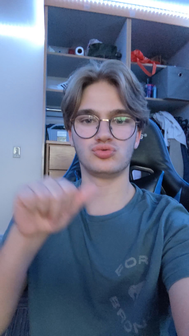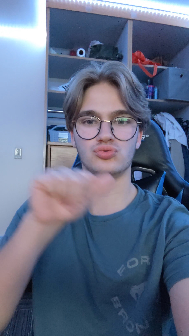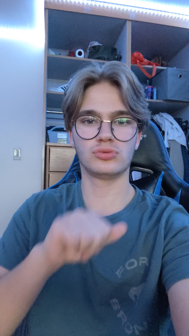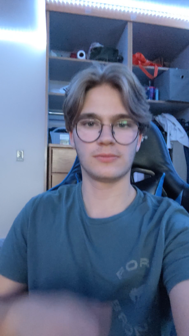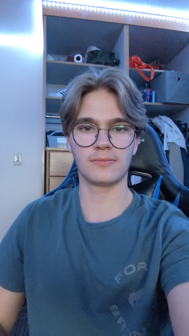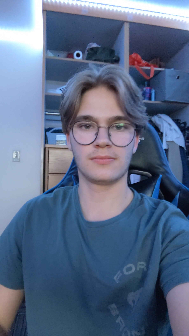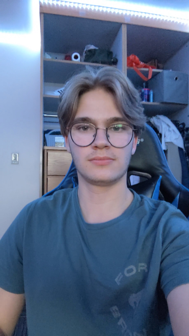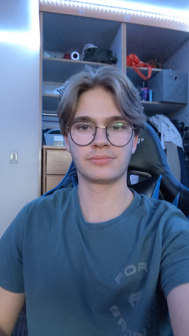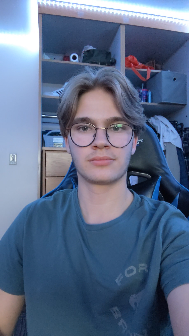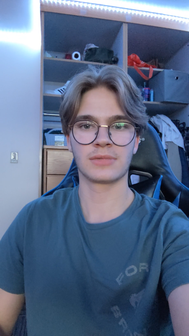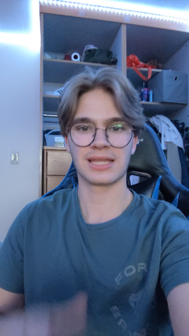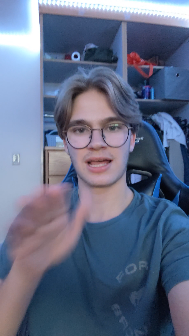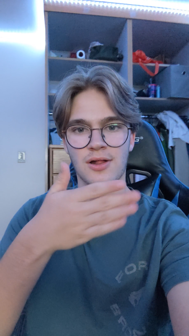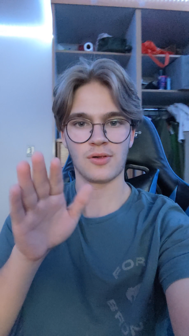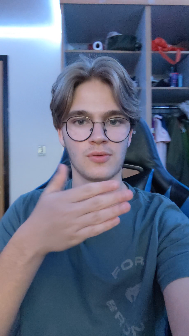share